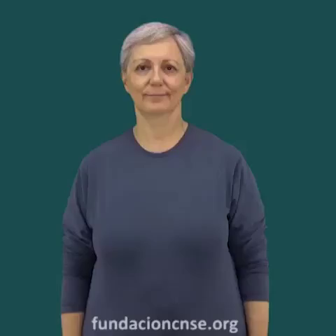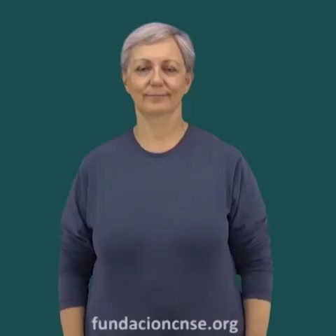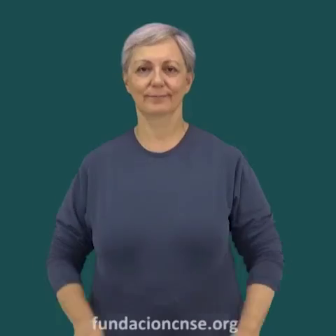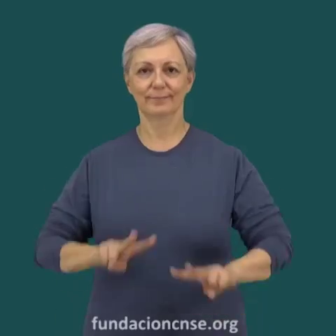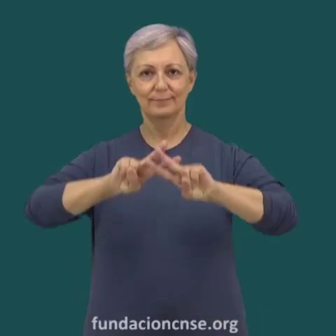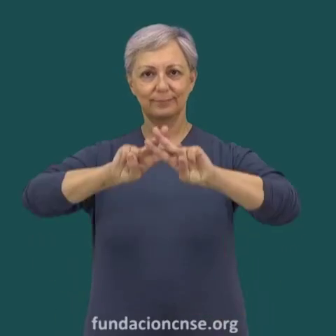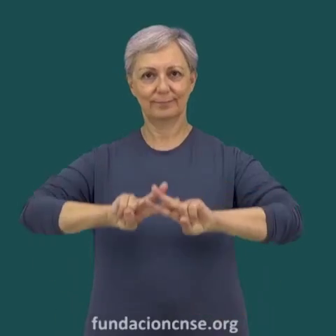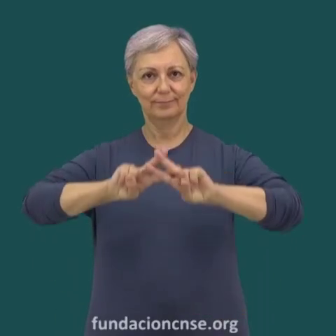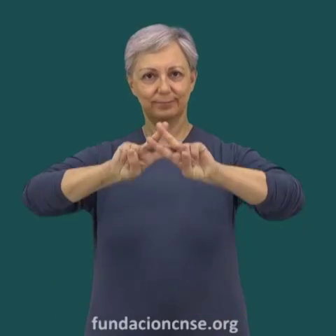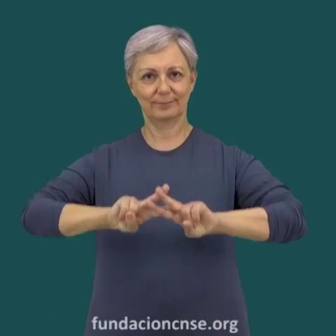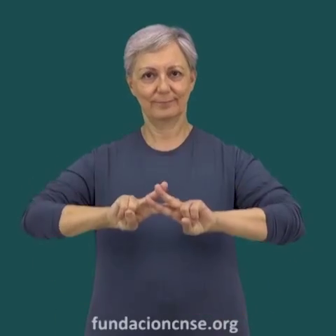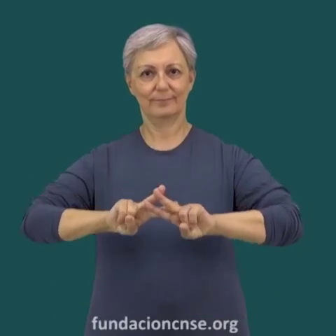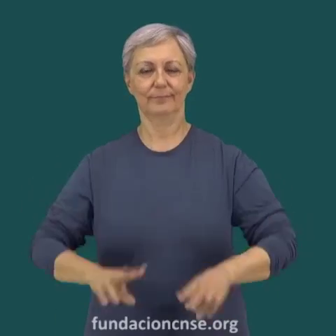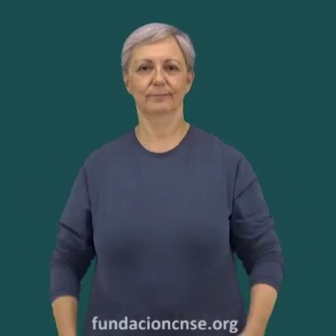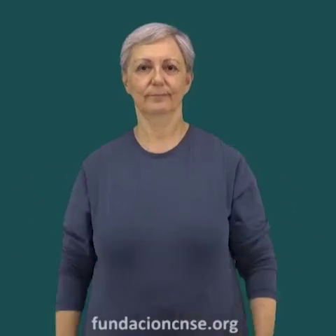revisar